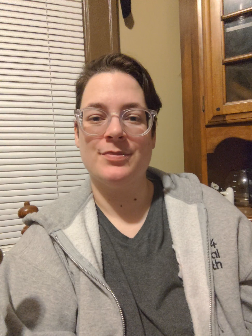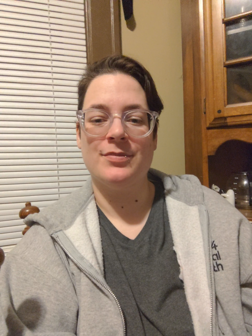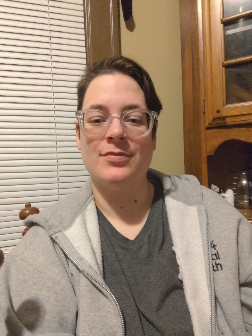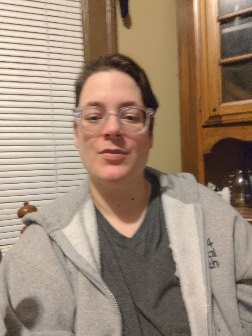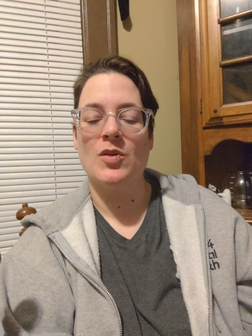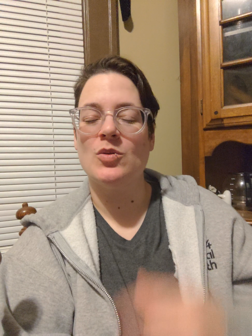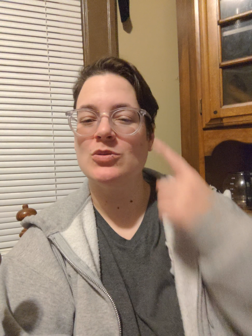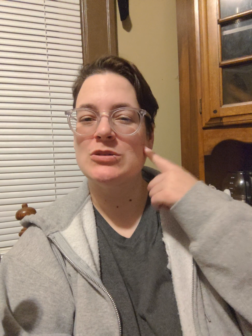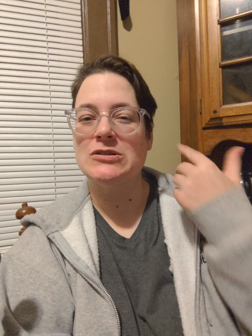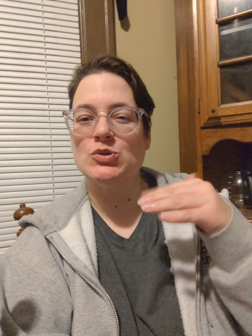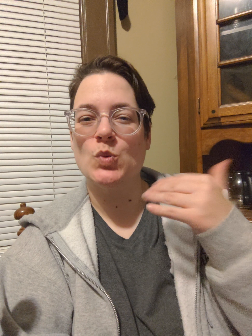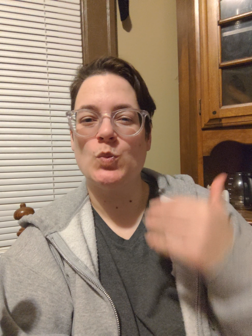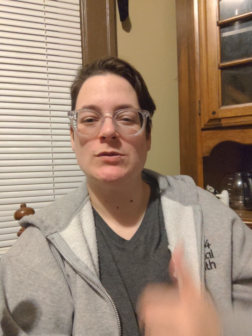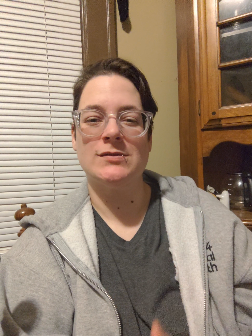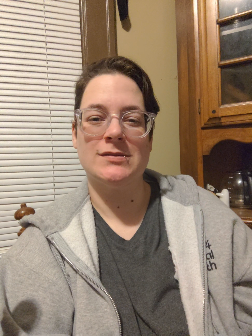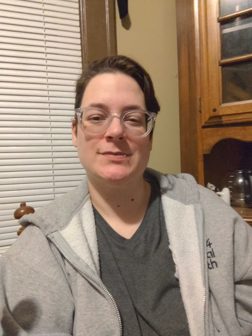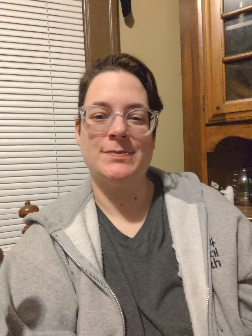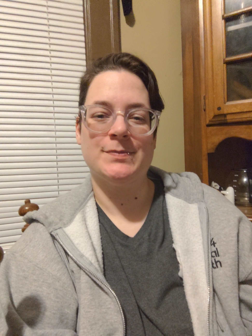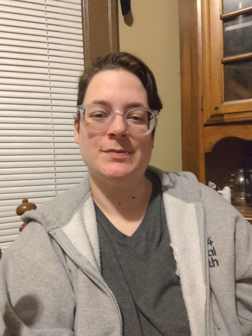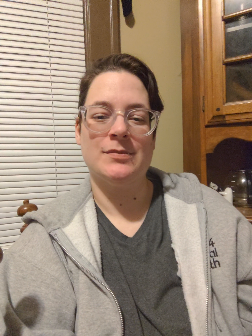noisy